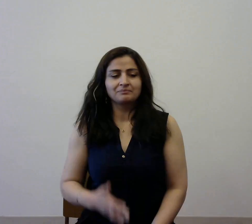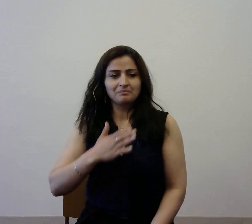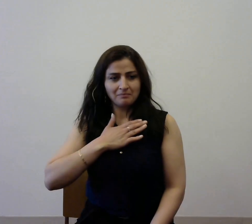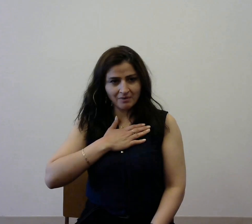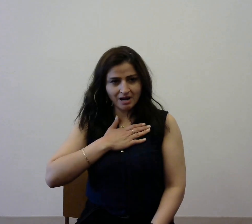biz